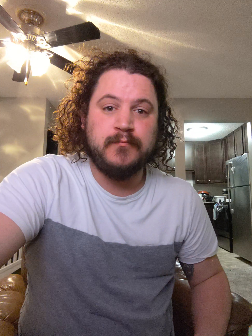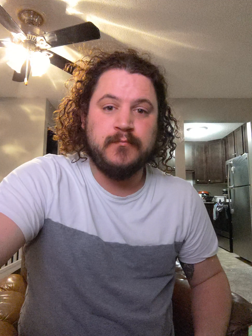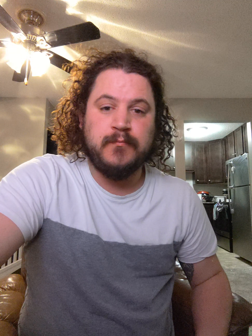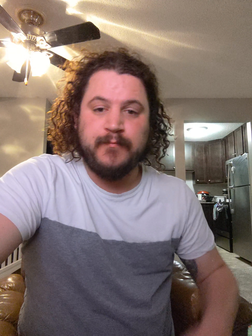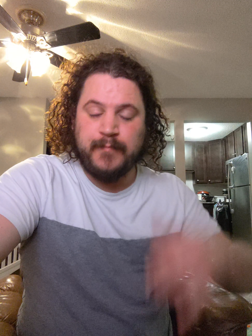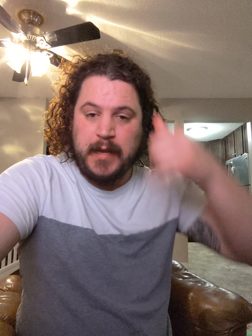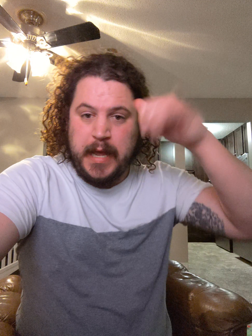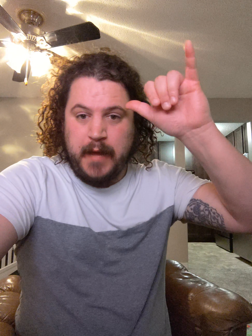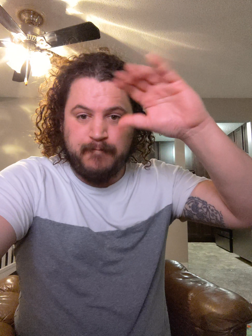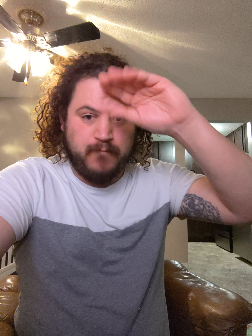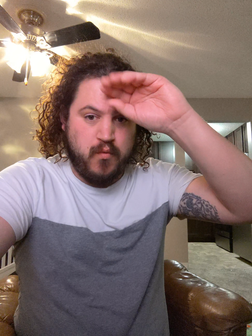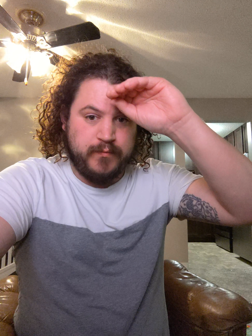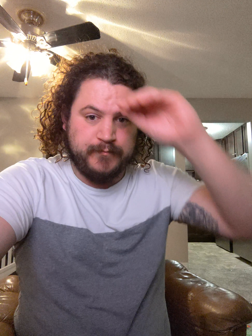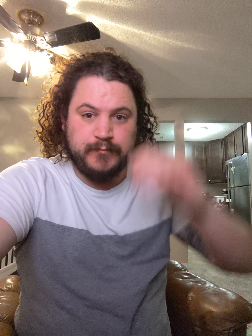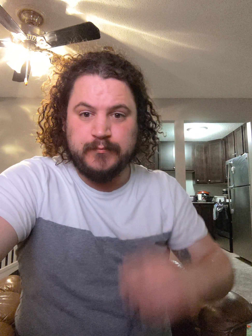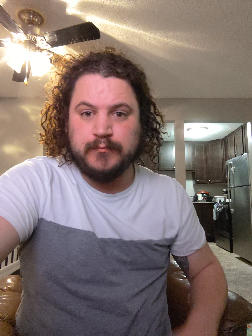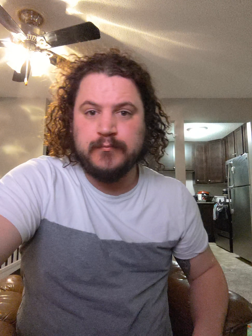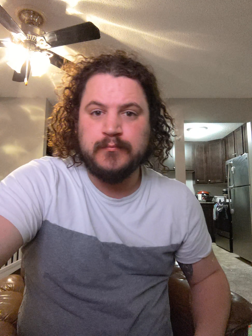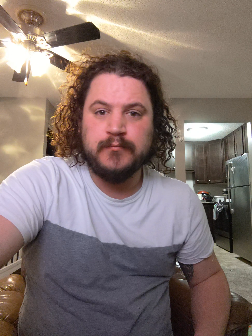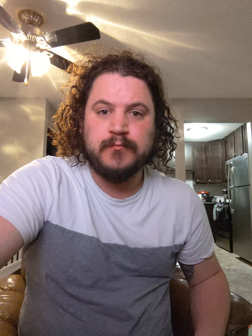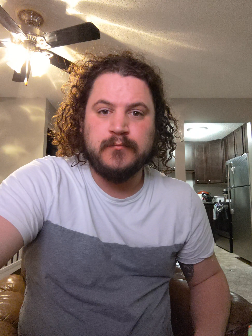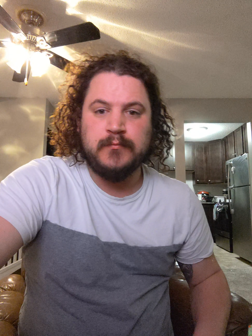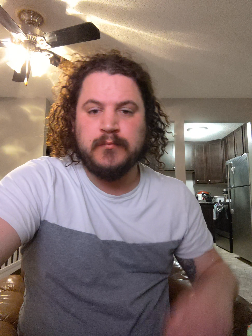cowboy